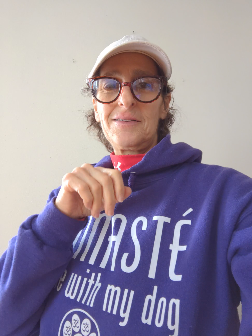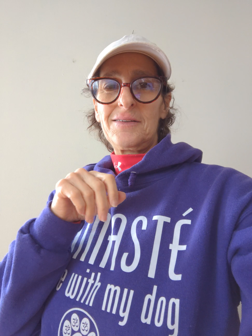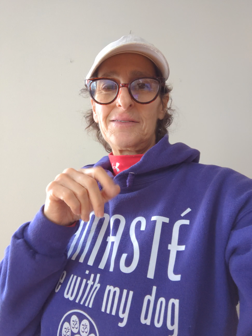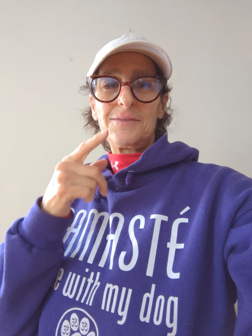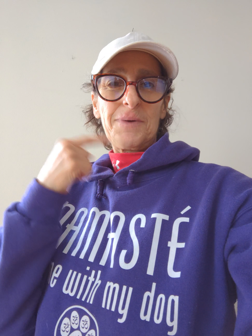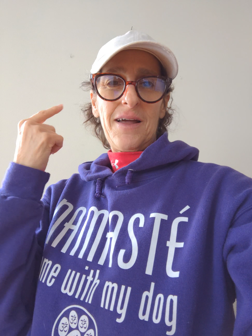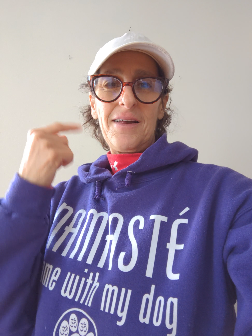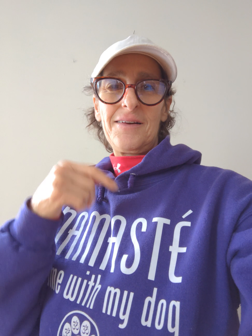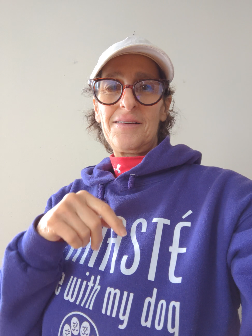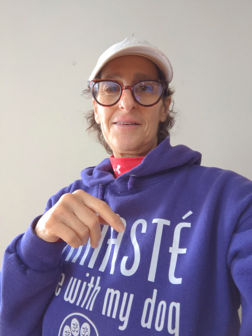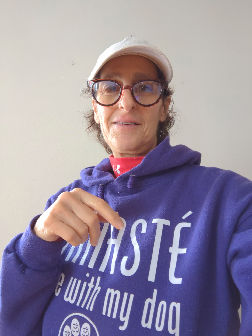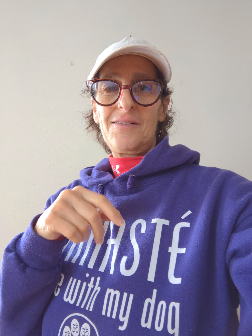smile